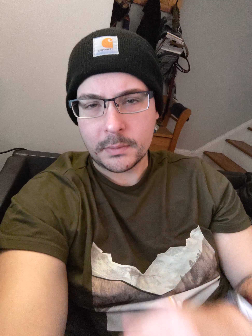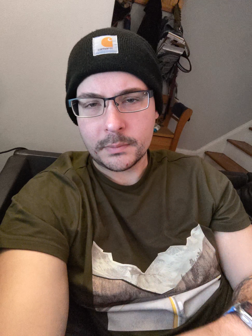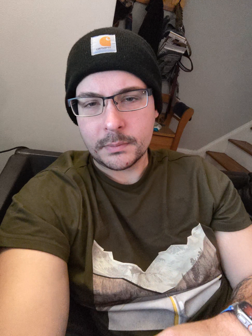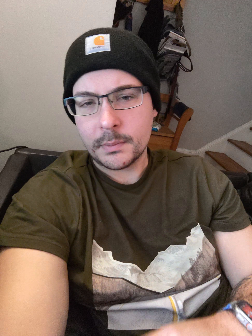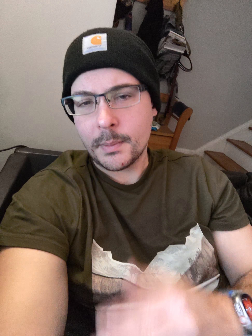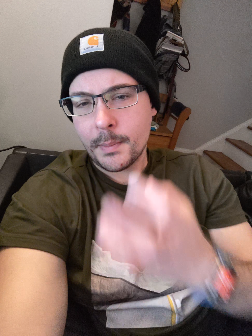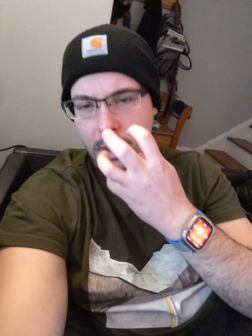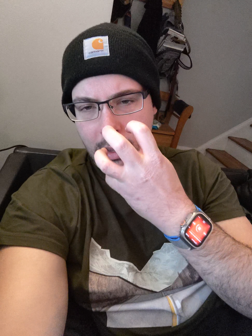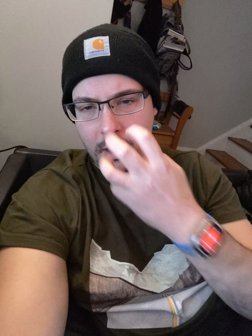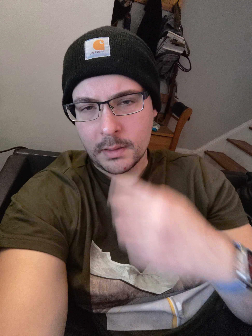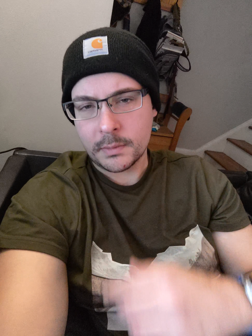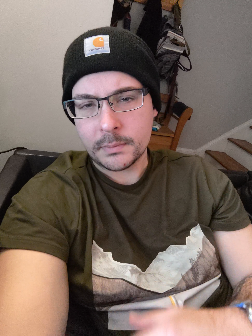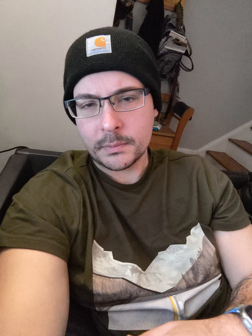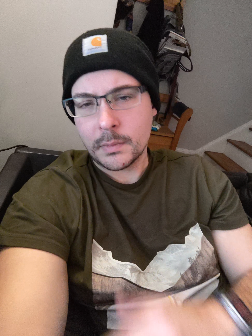mad